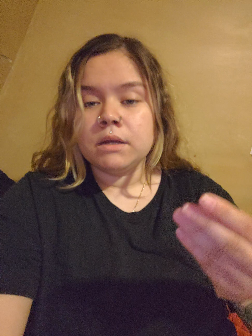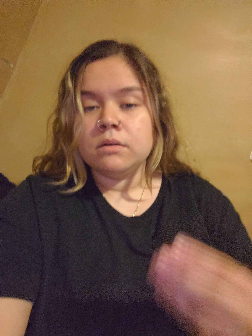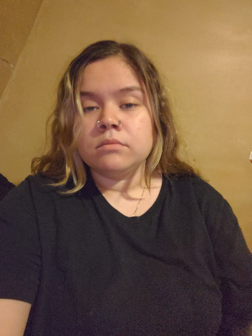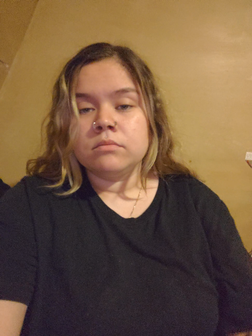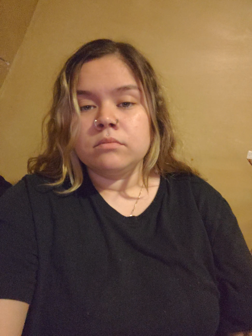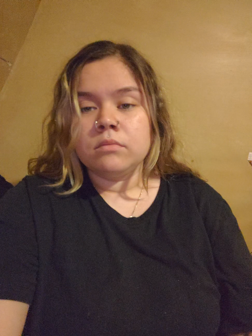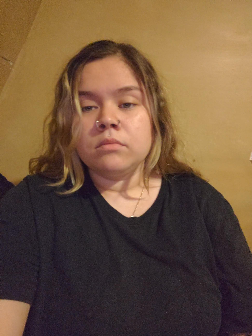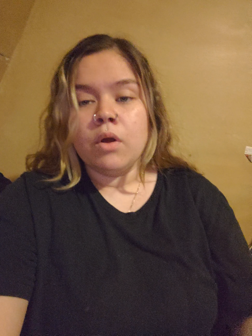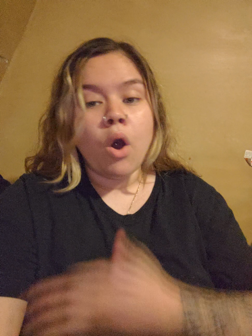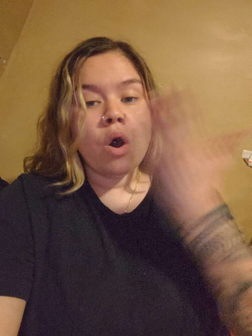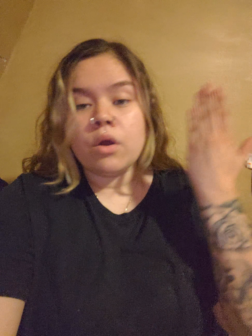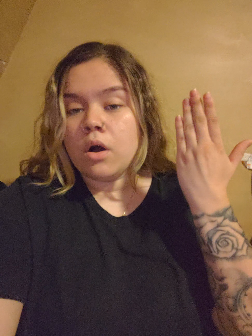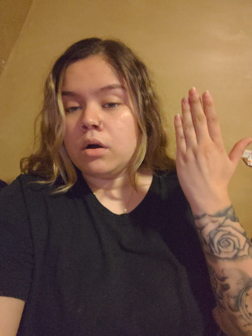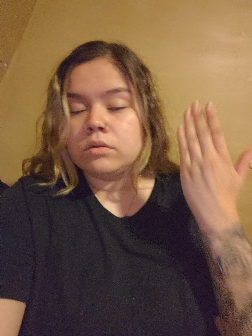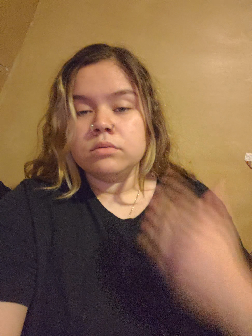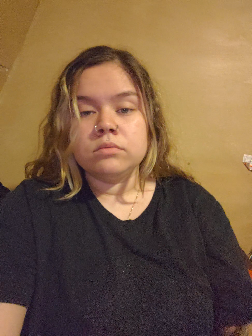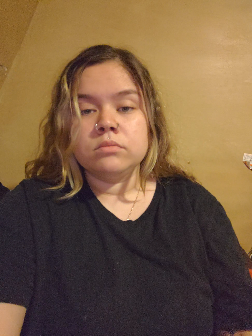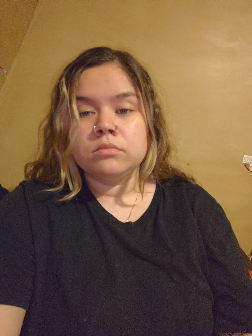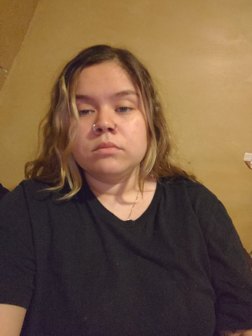all gone